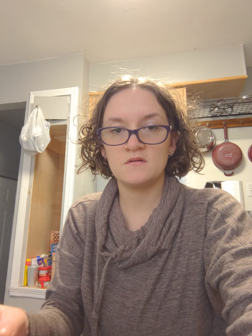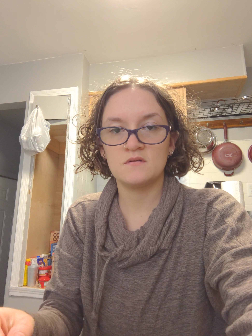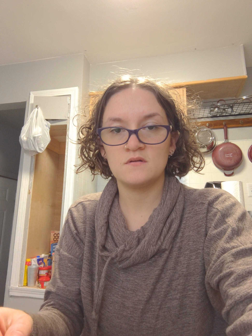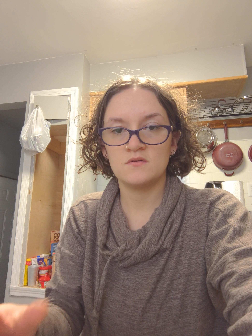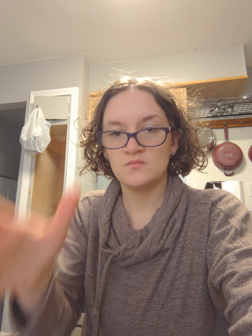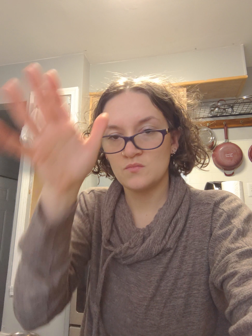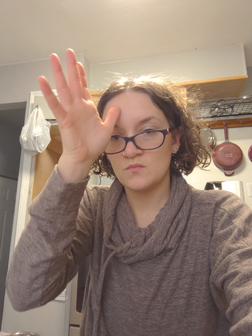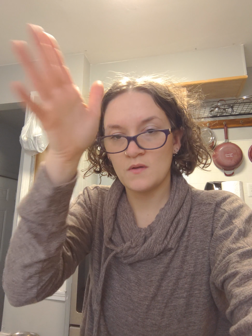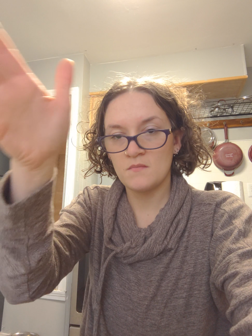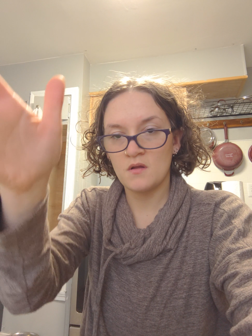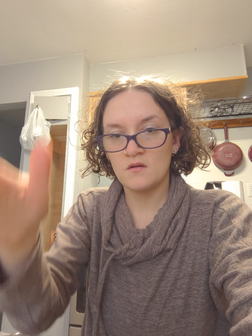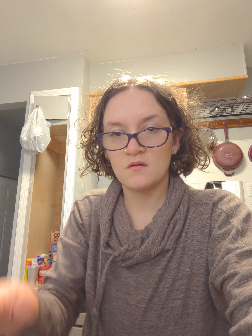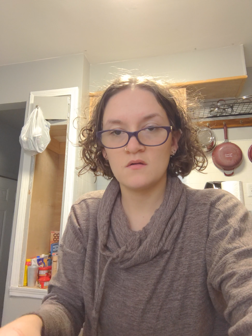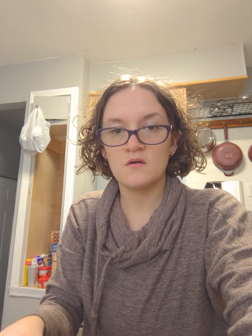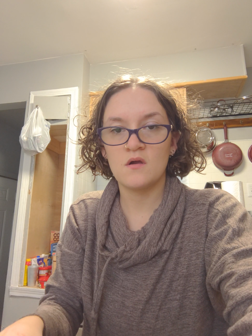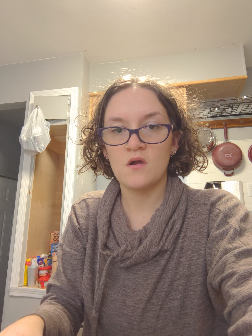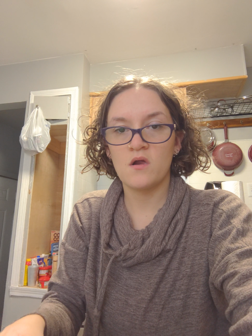grandpa